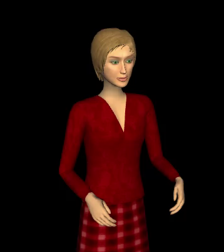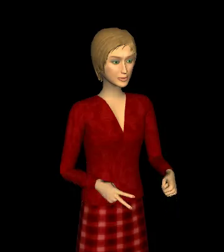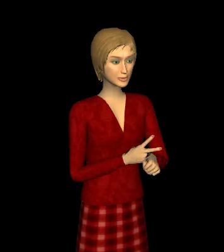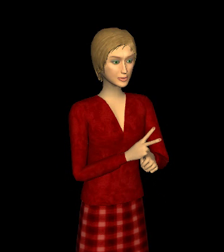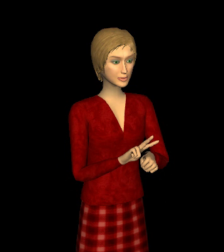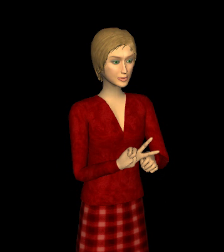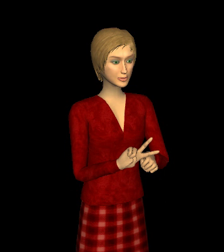خطر